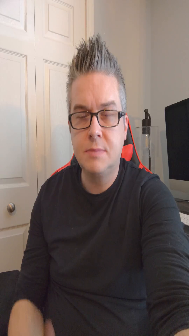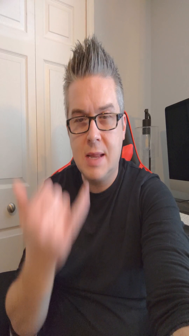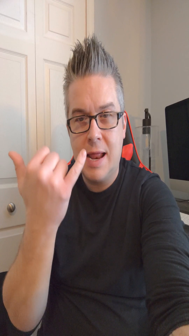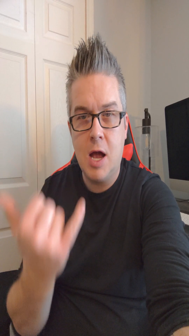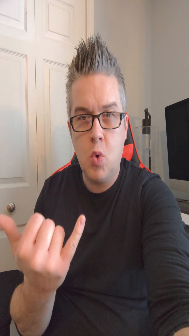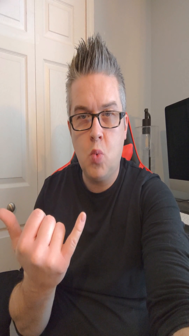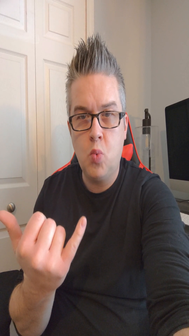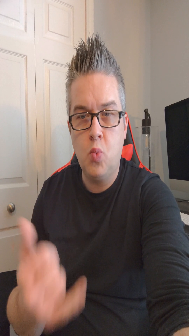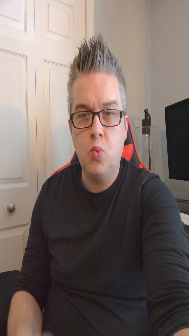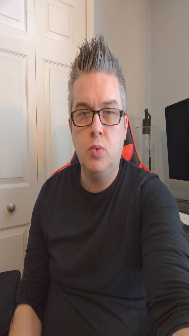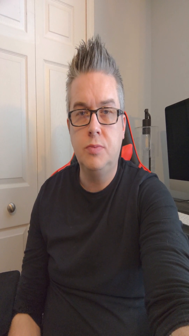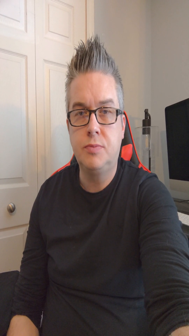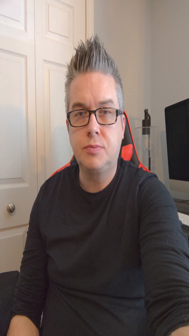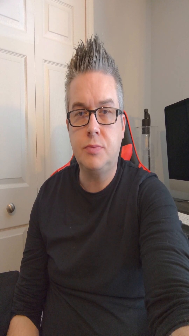now